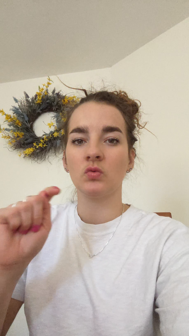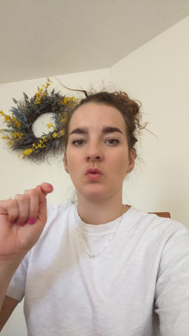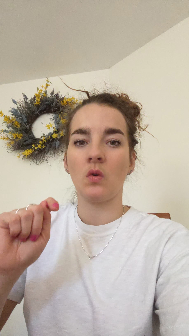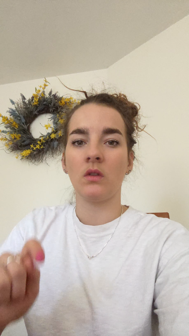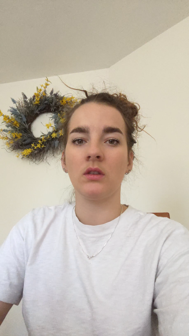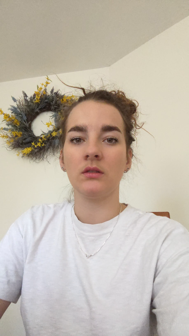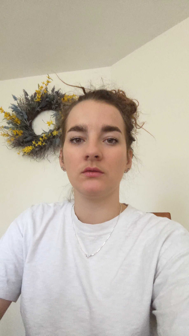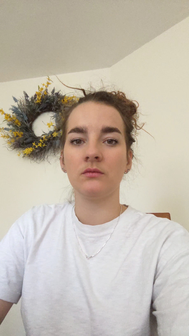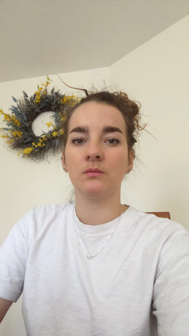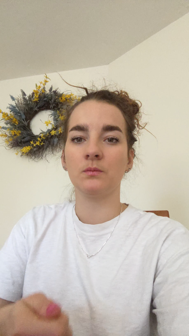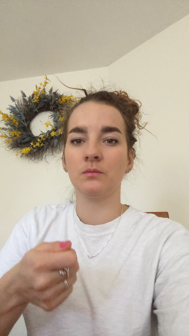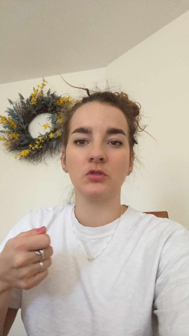pull